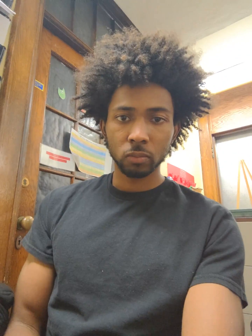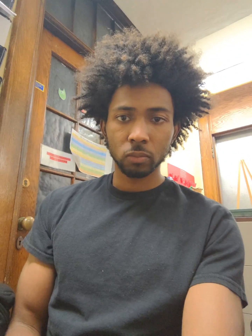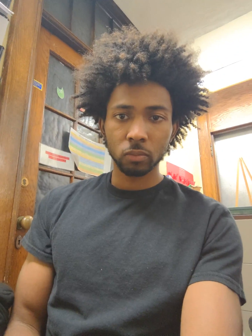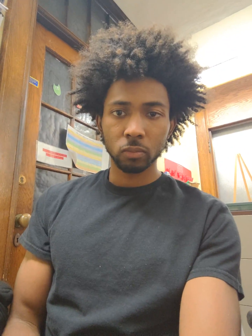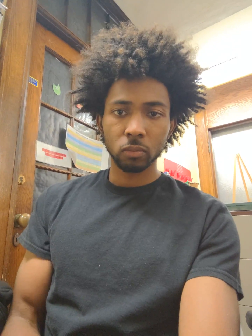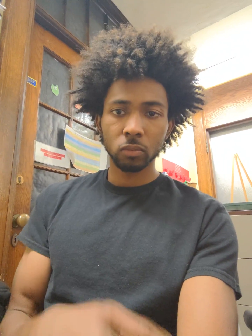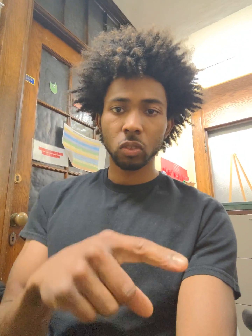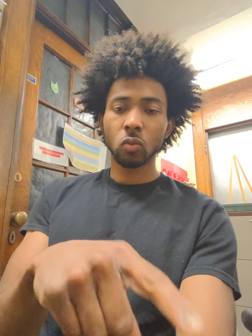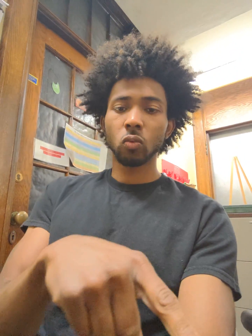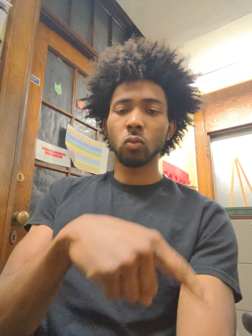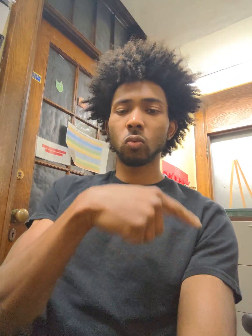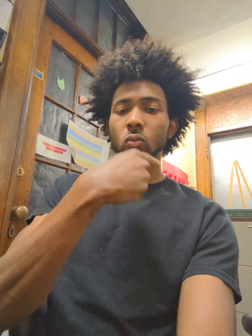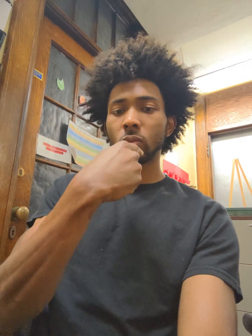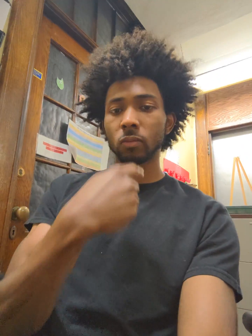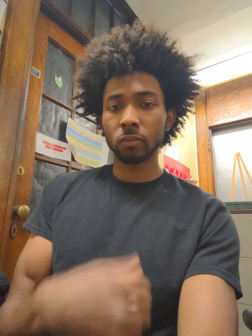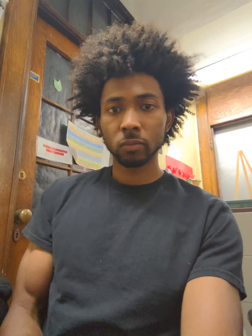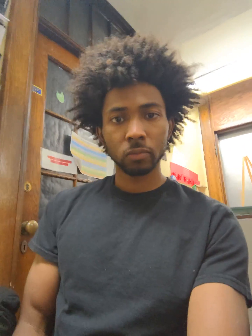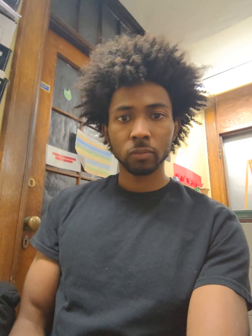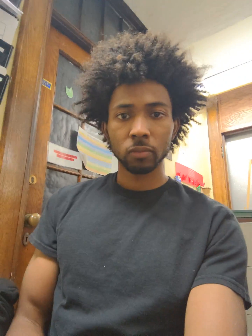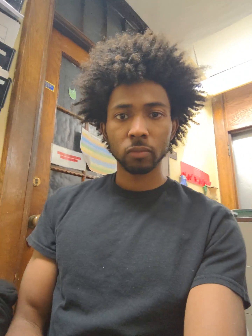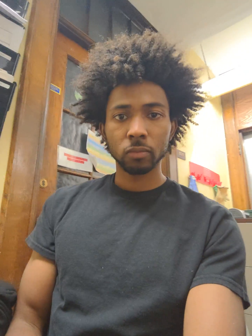long